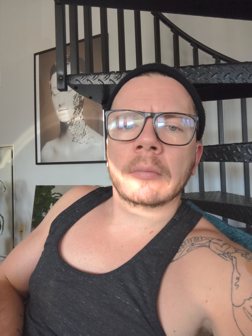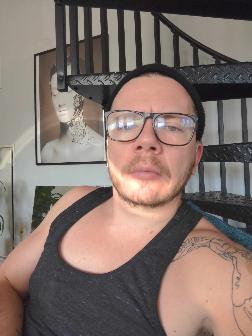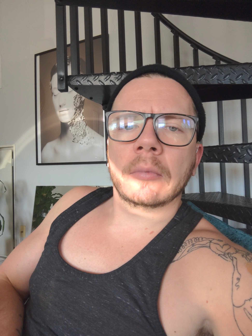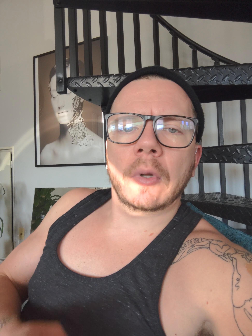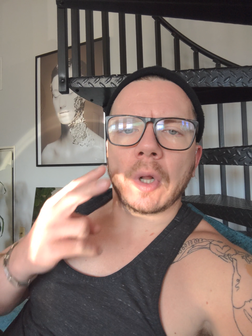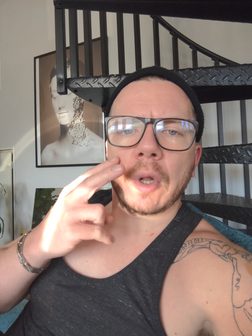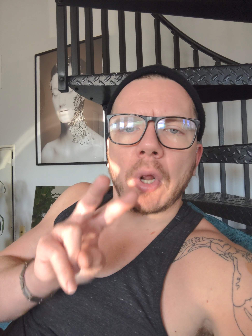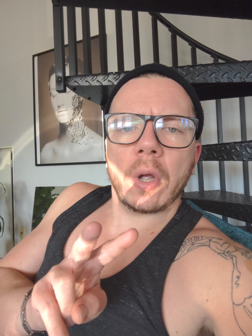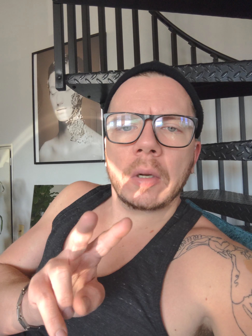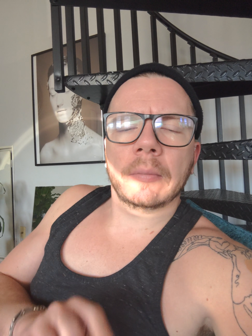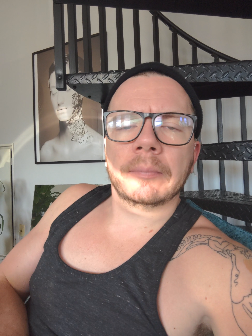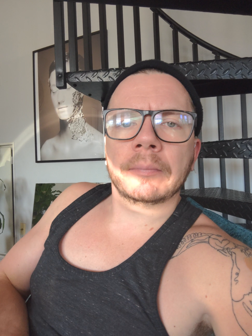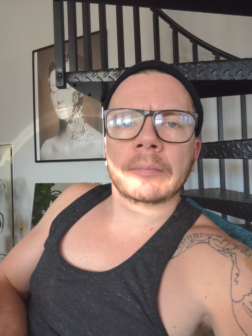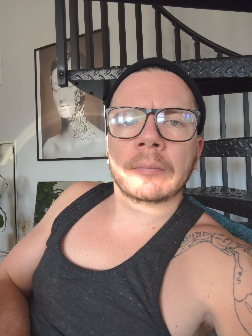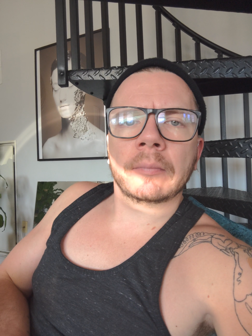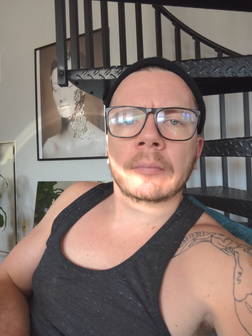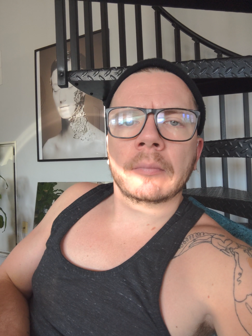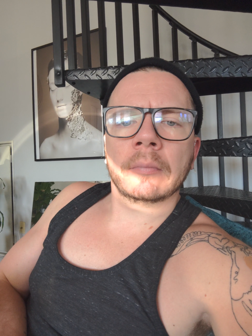look